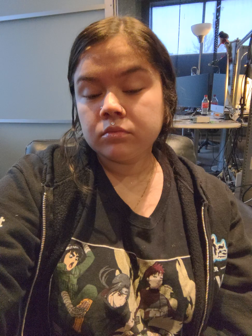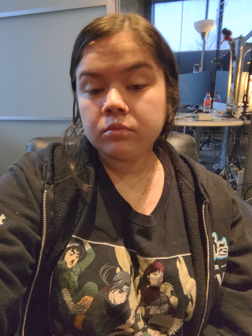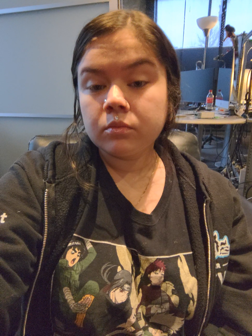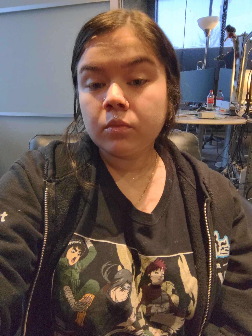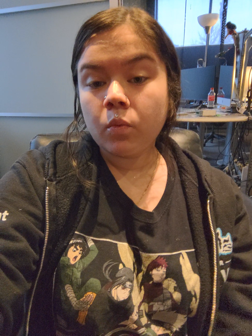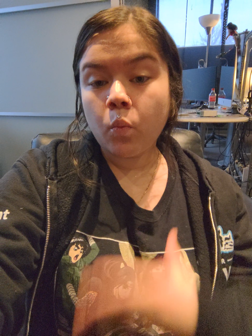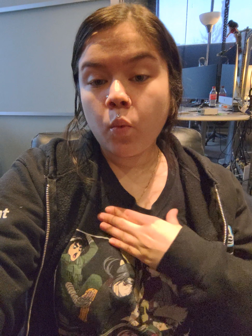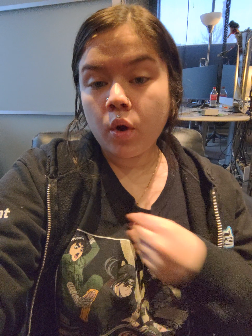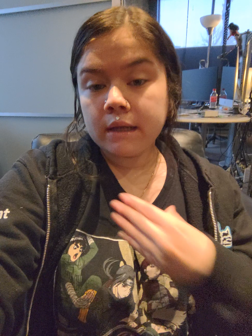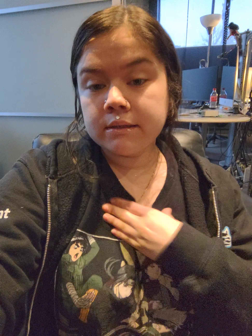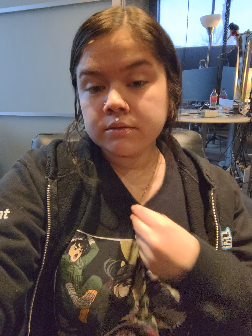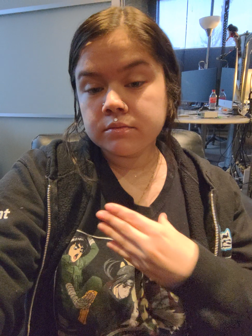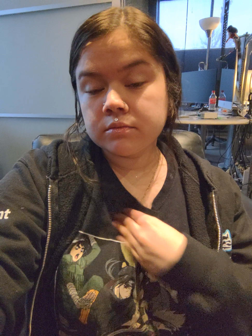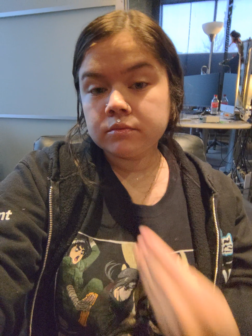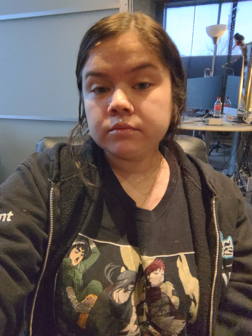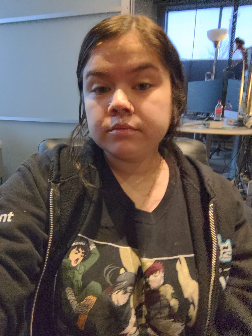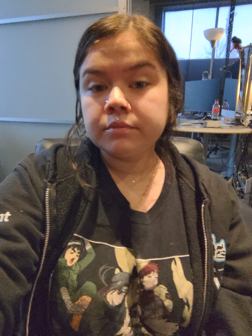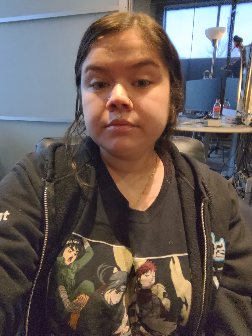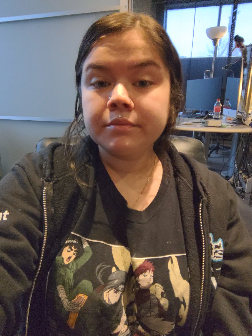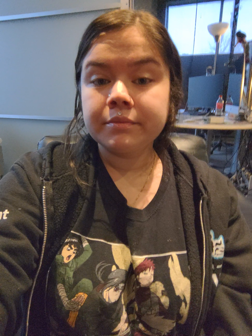white